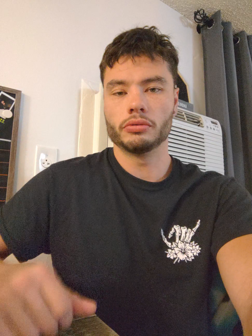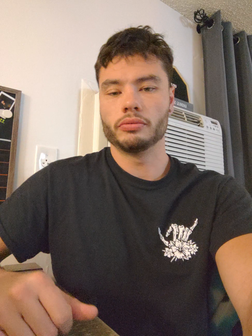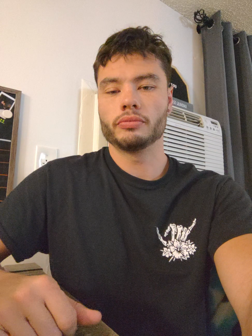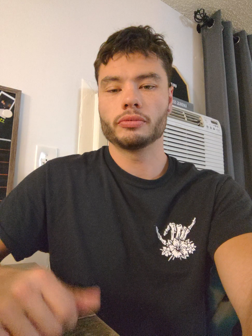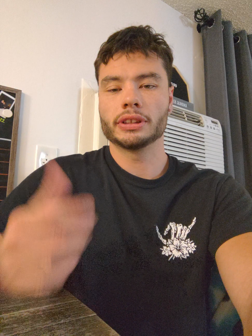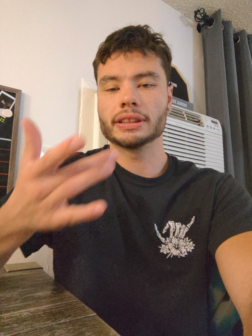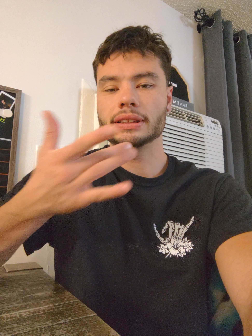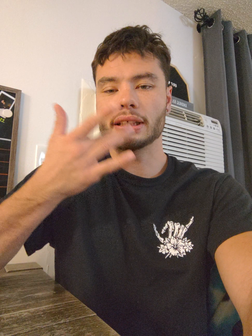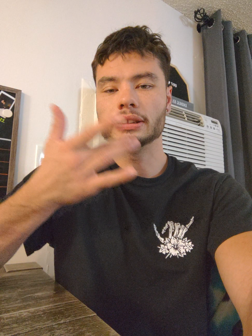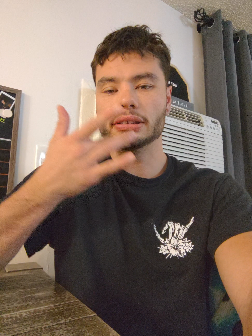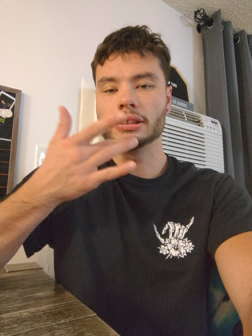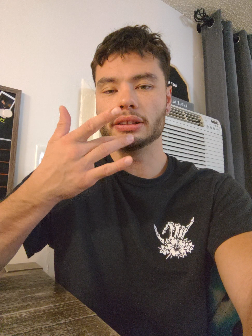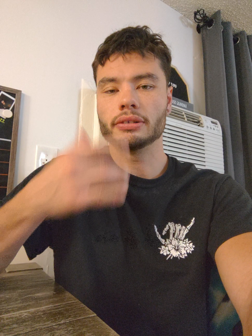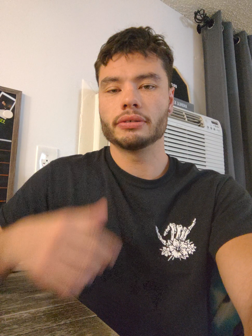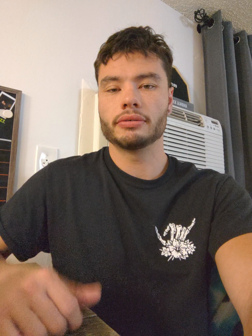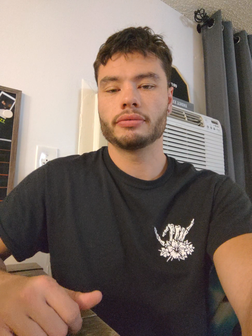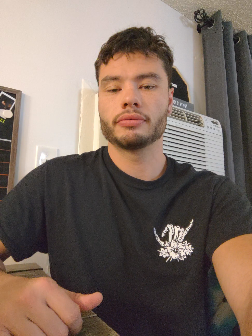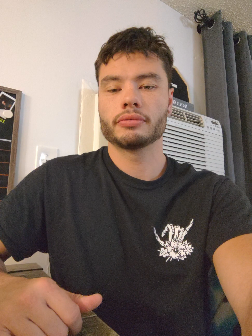taste